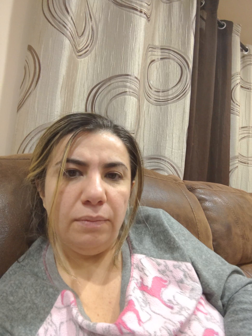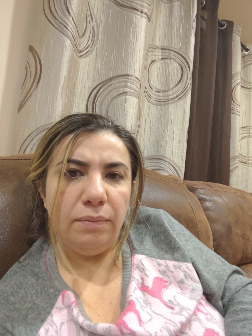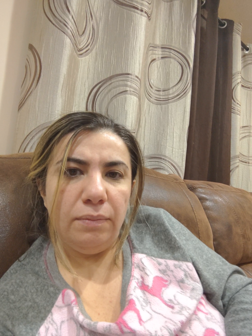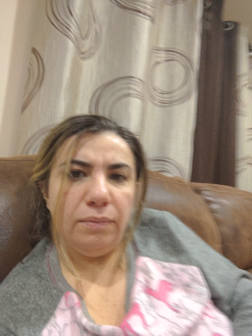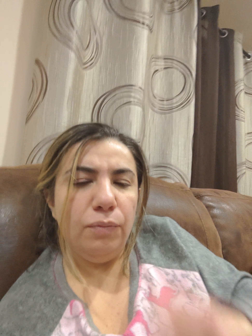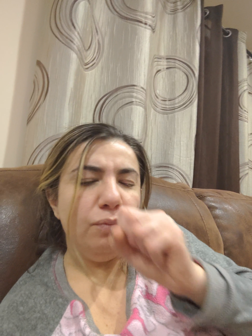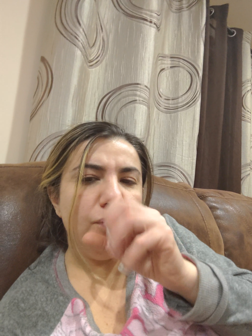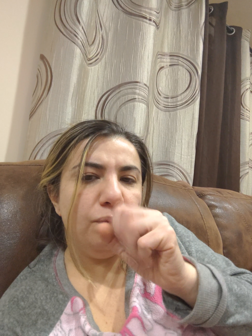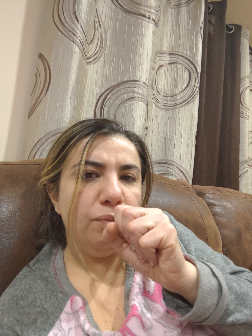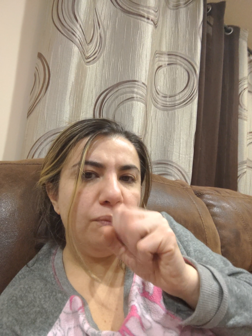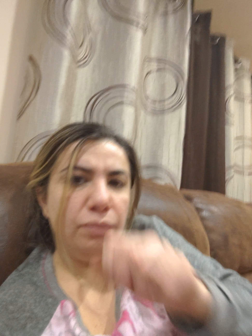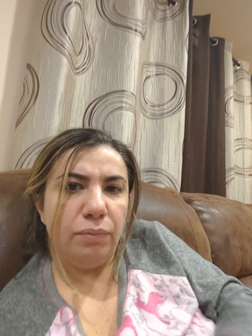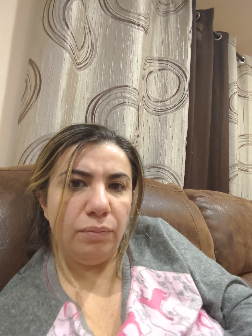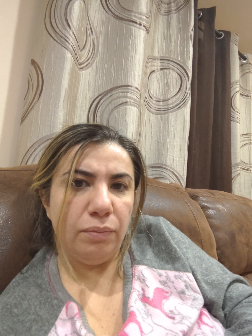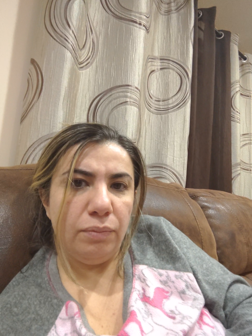orange